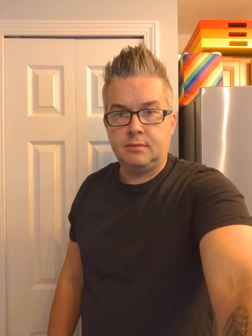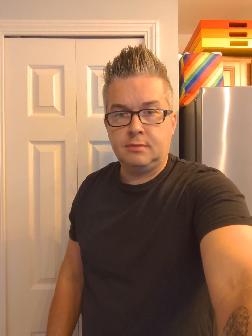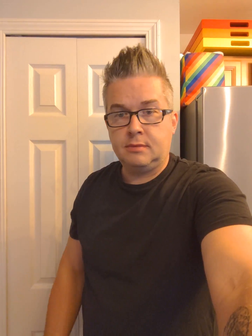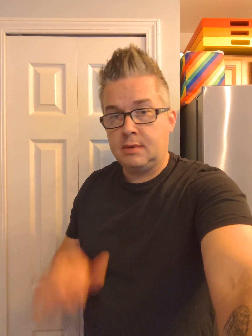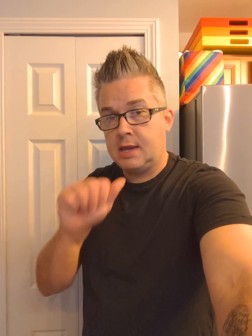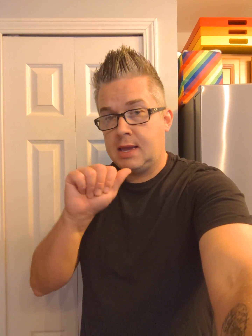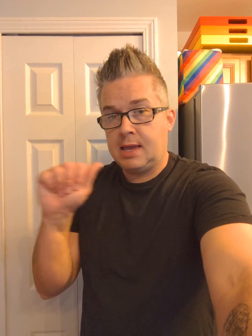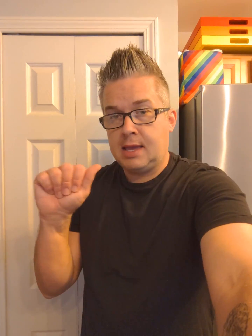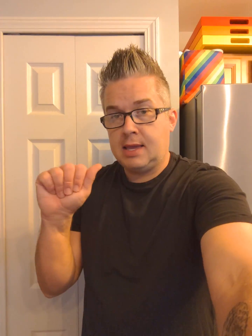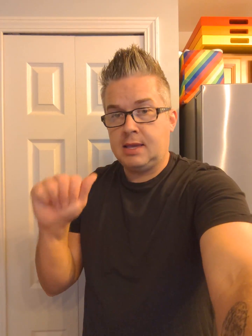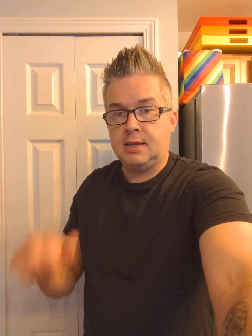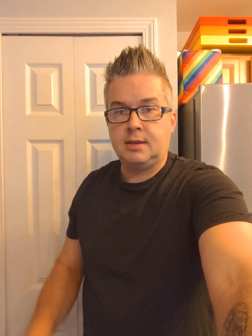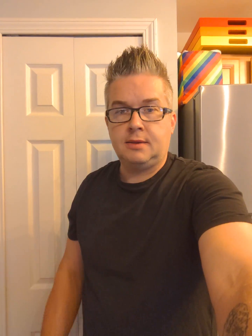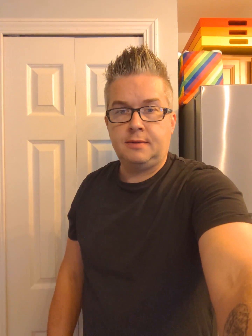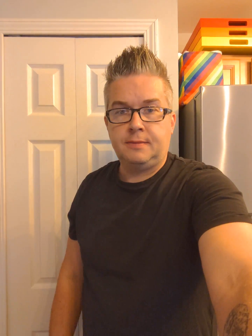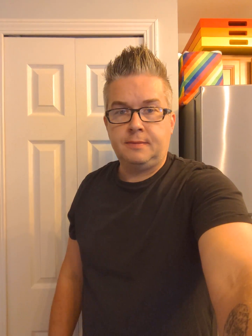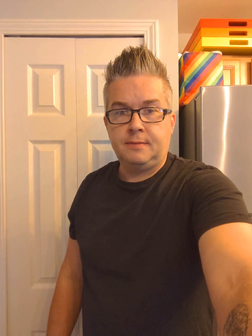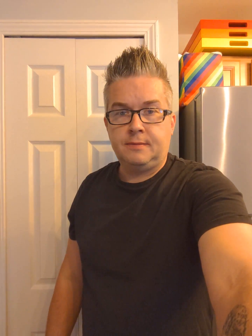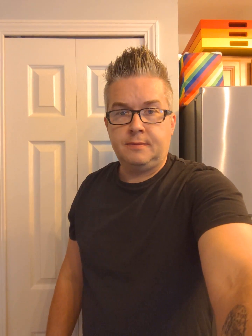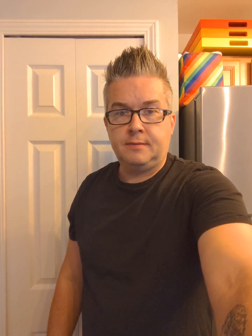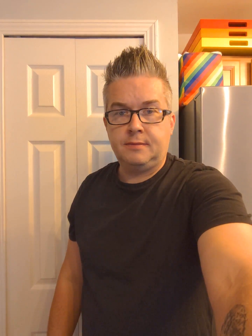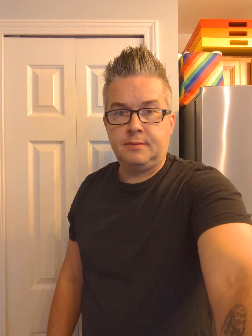a